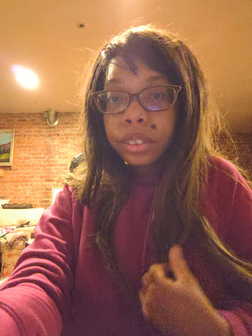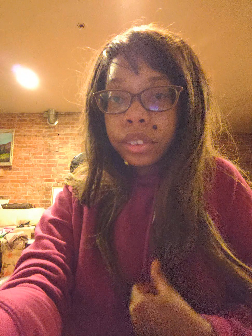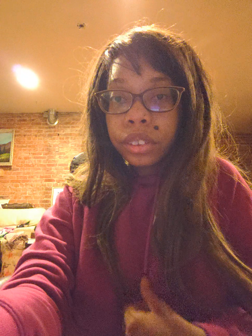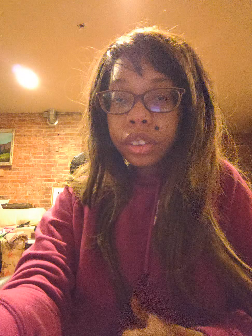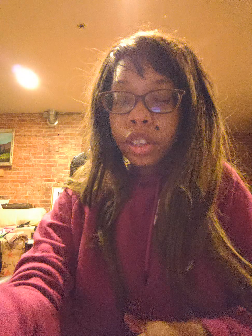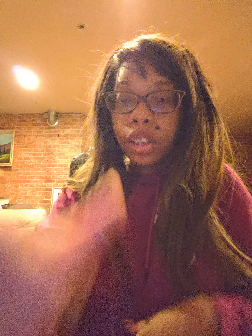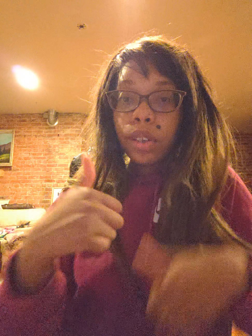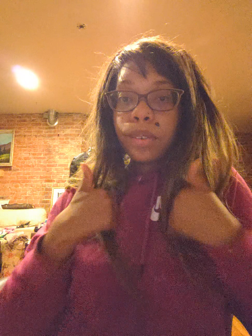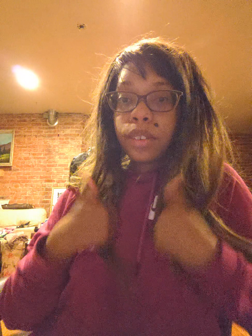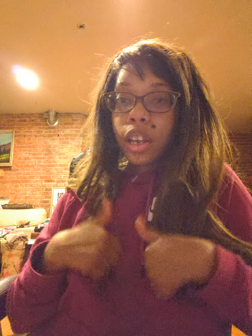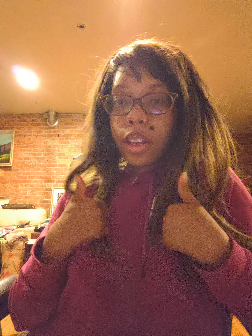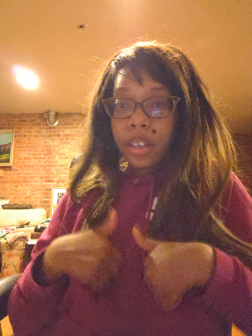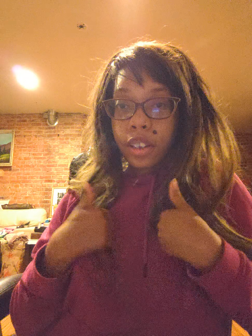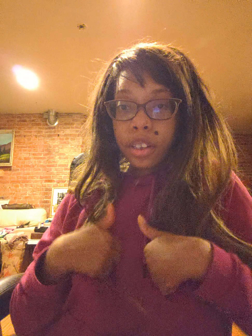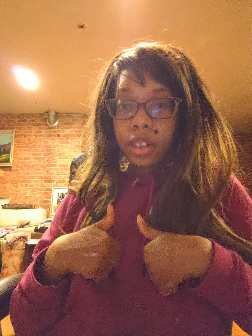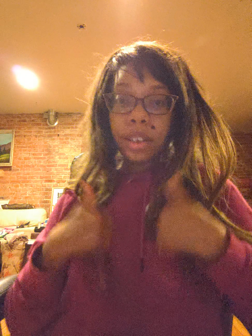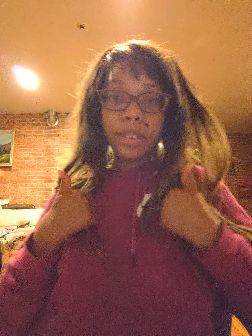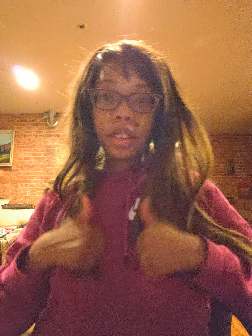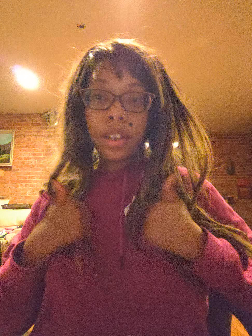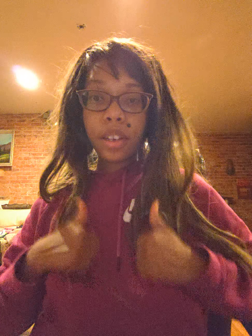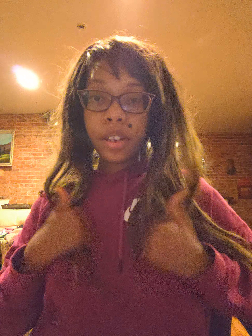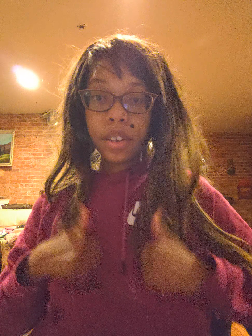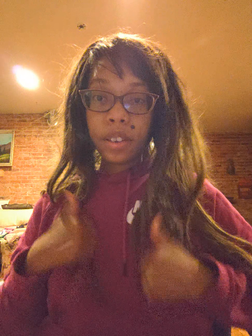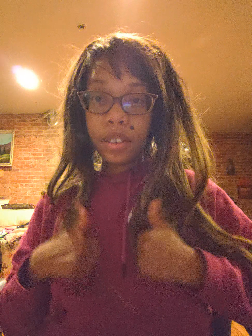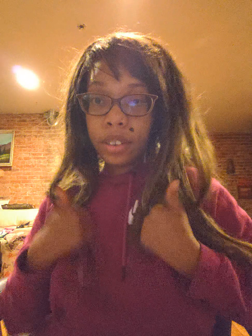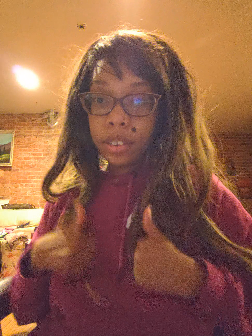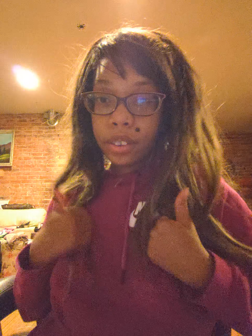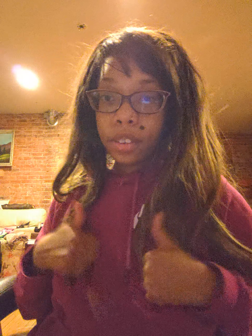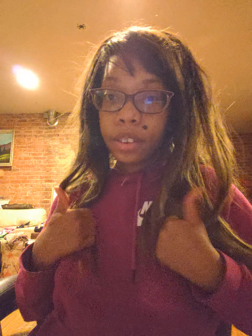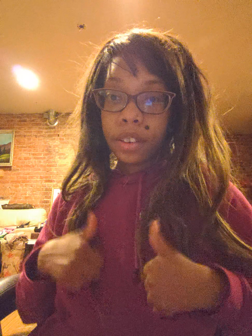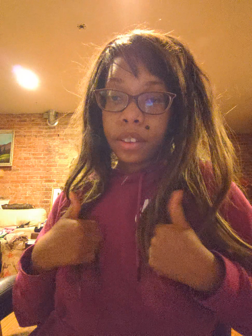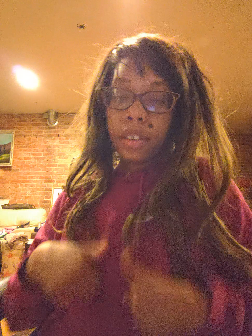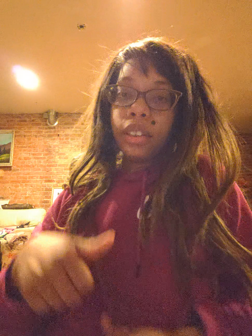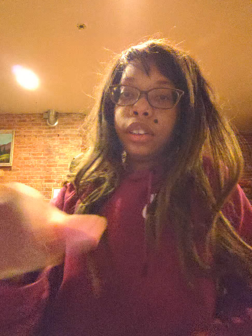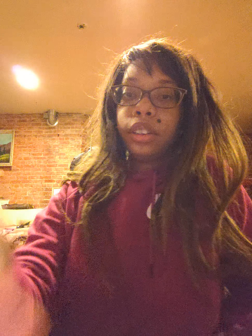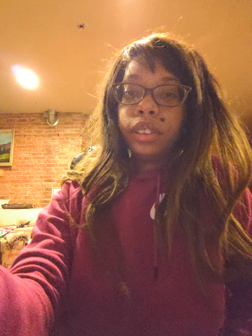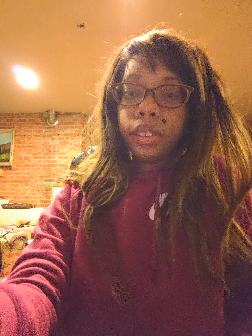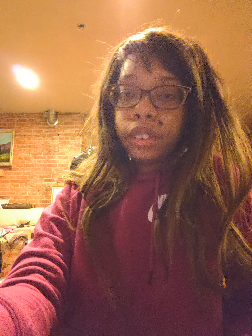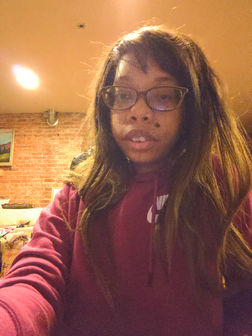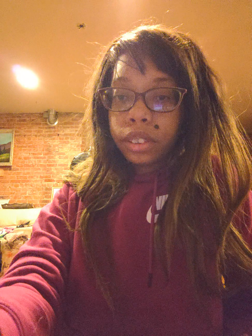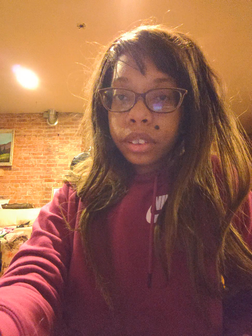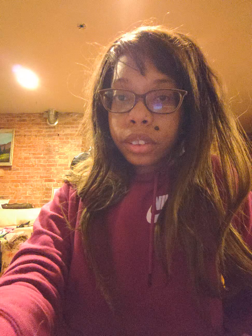bath